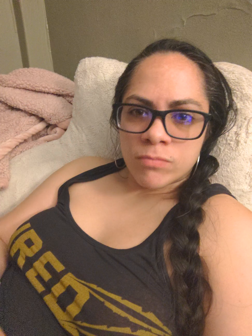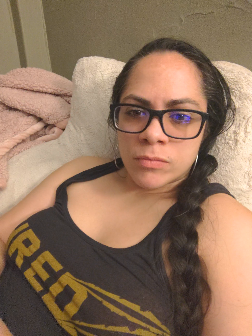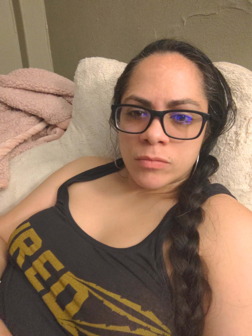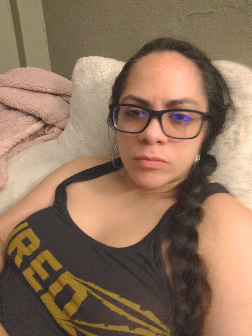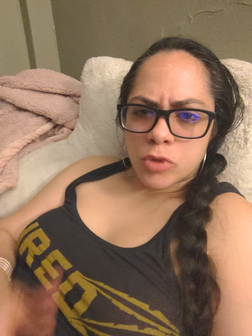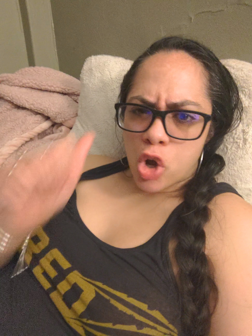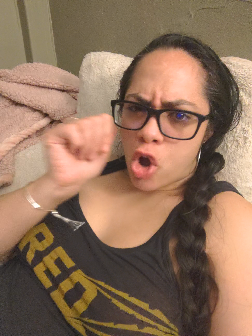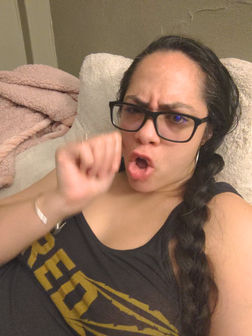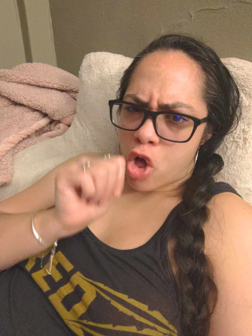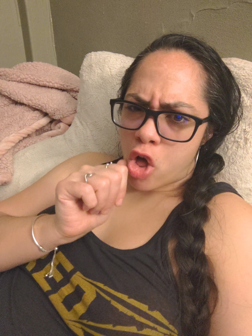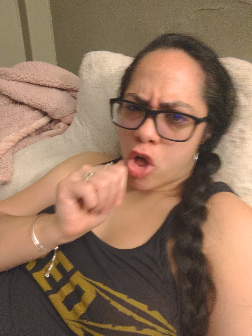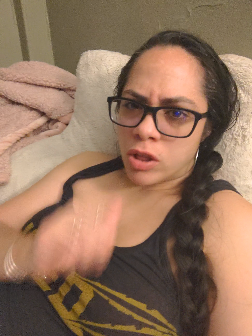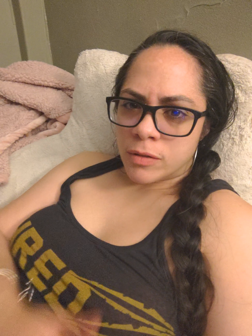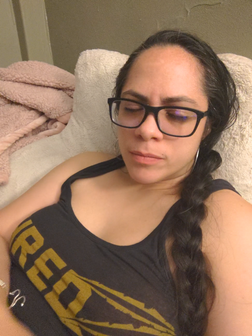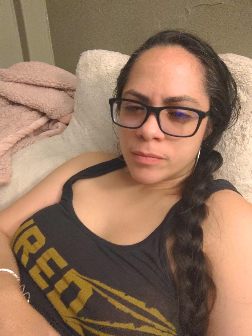girl